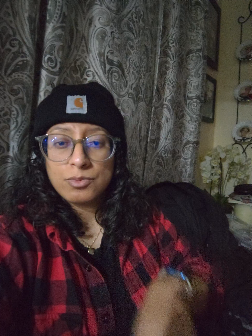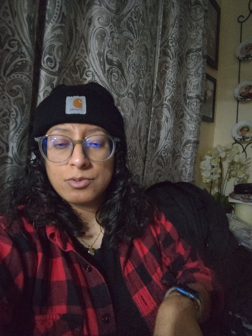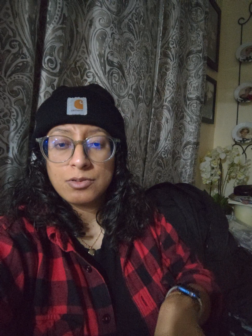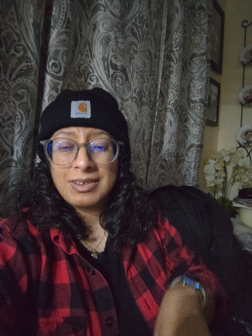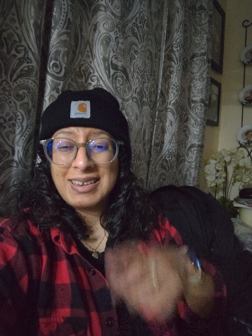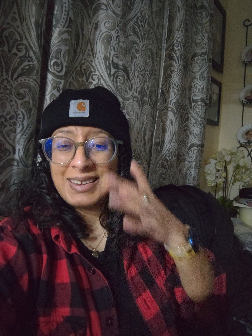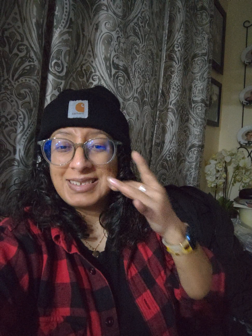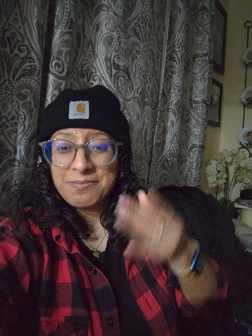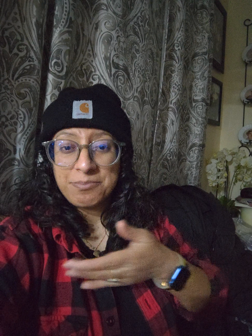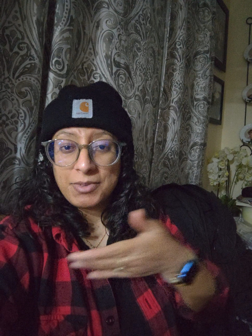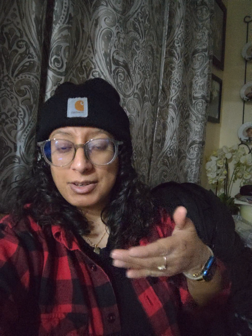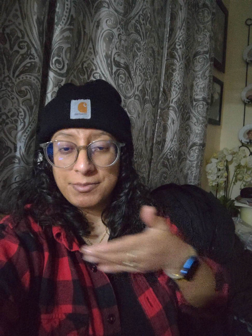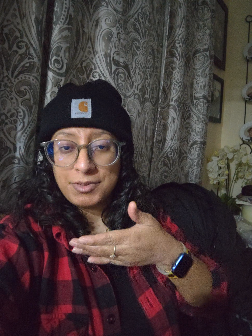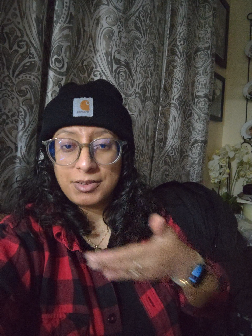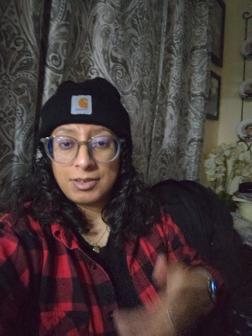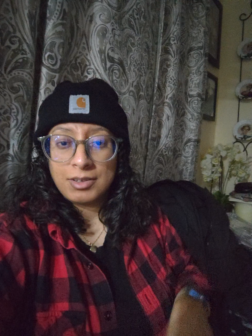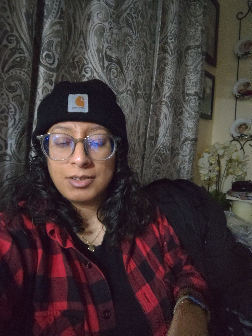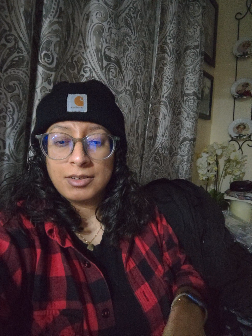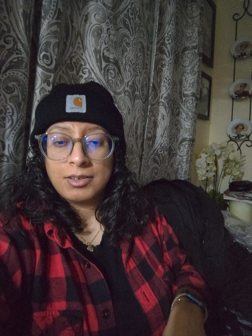kitty